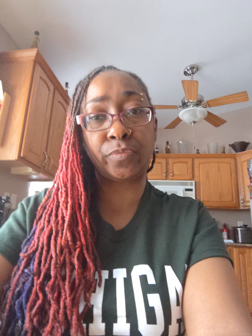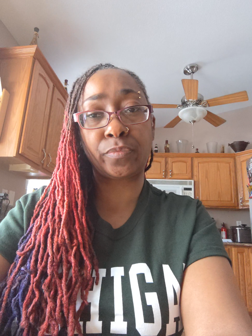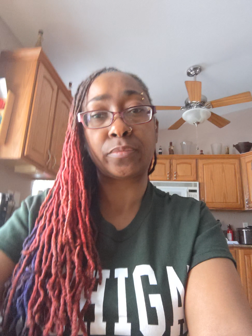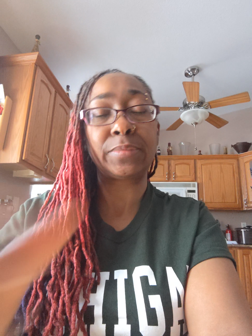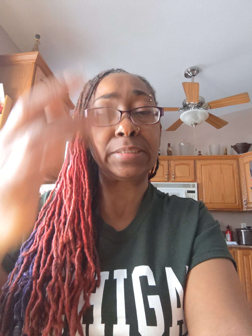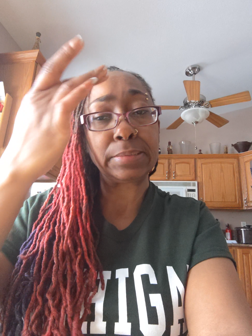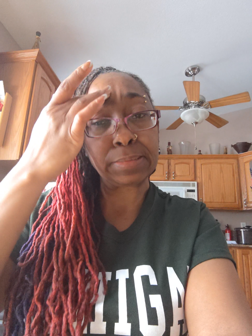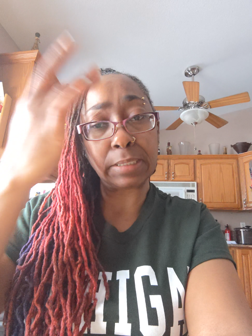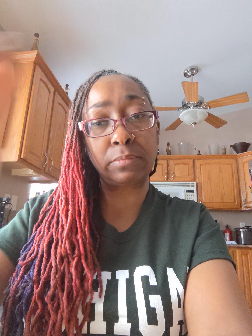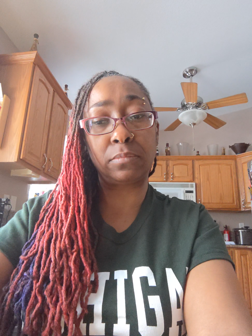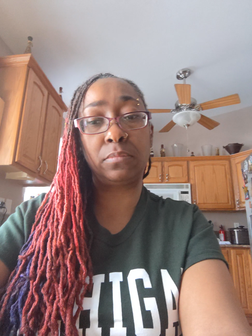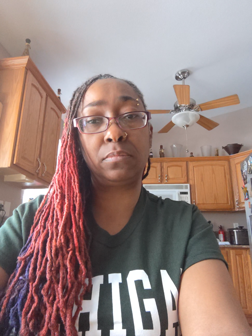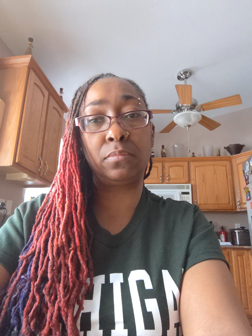sick